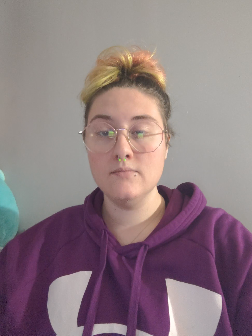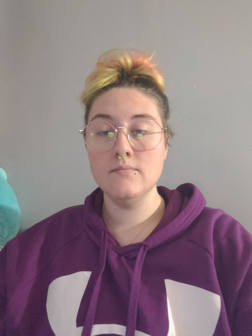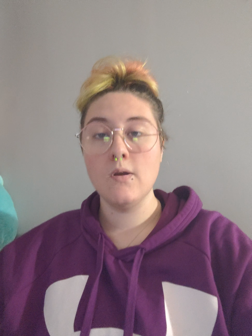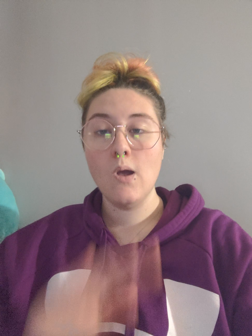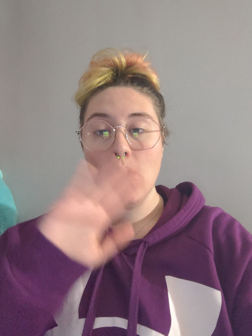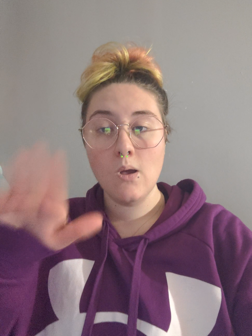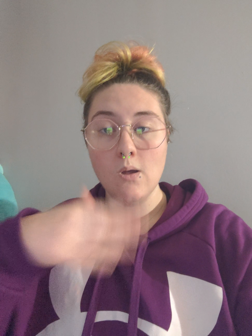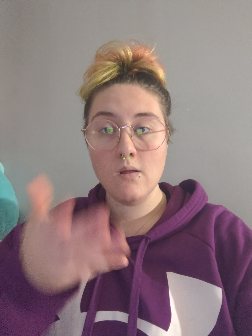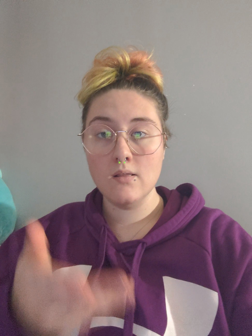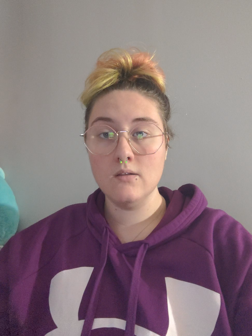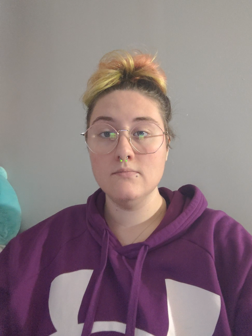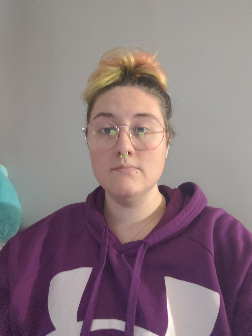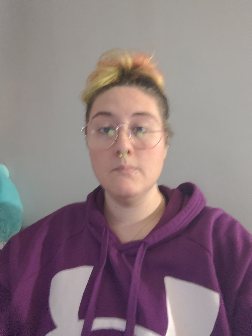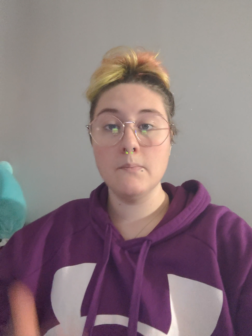all